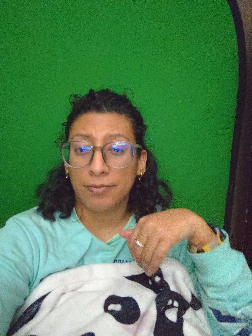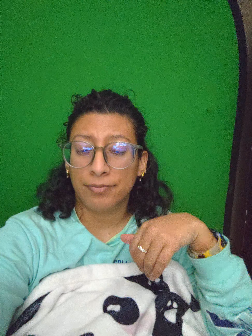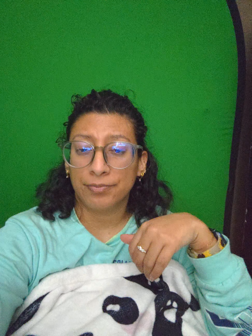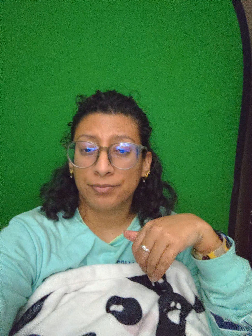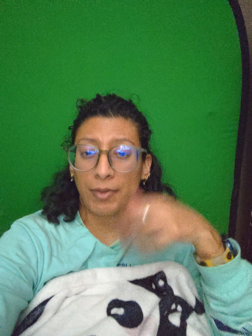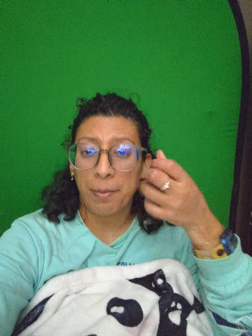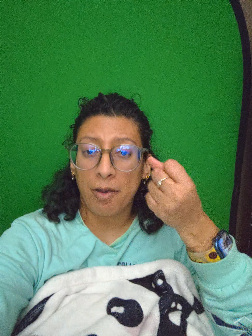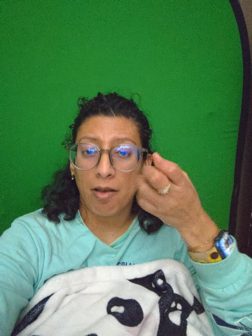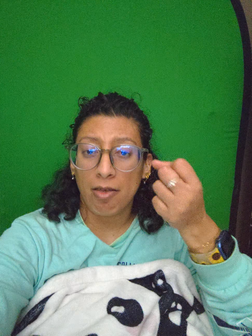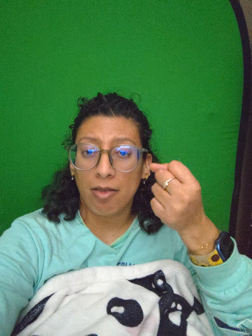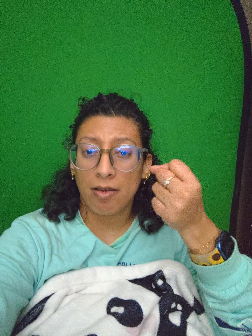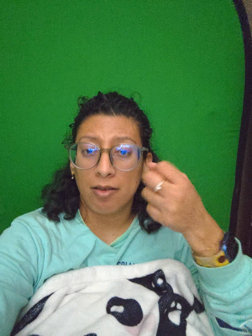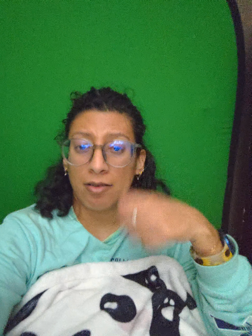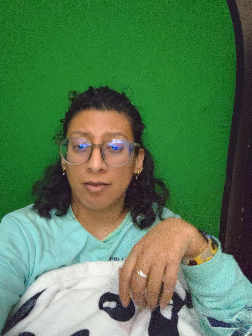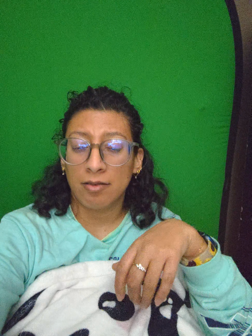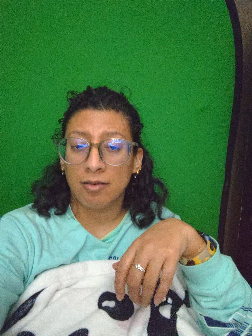milk